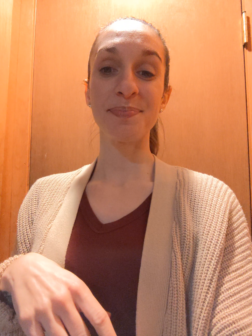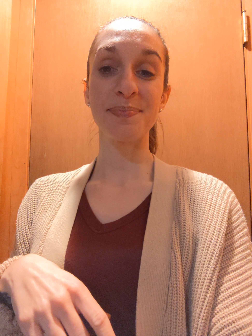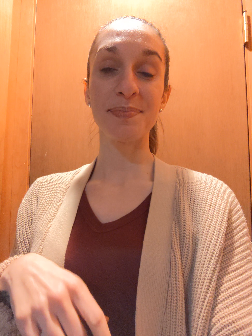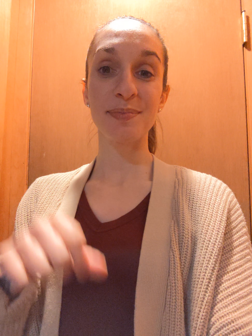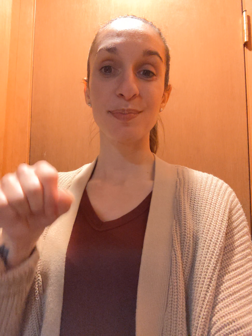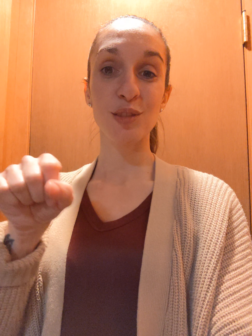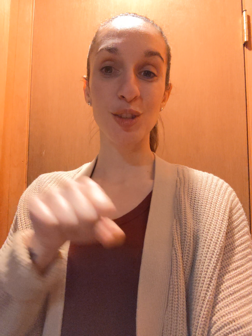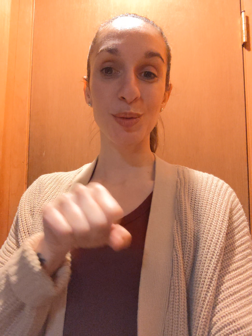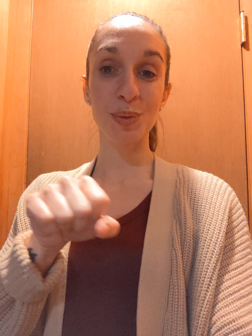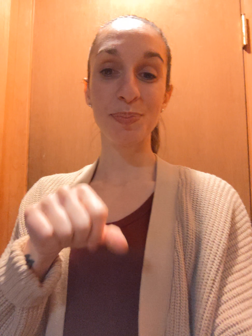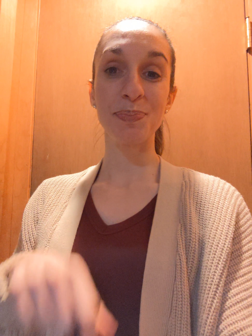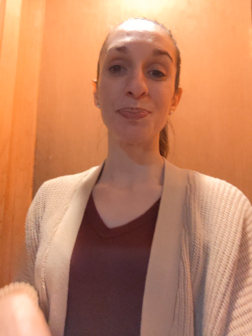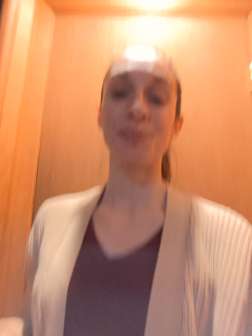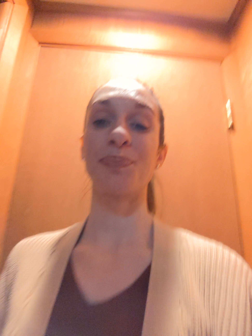shoe